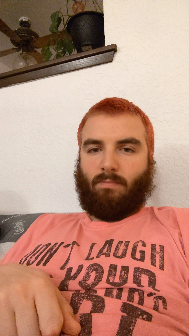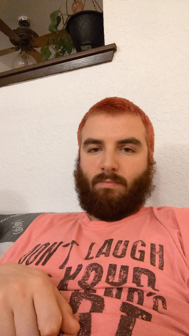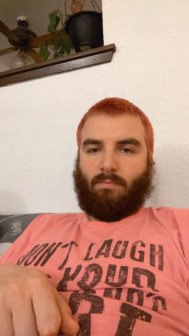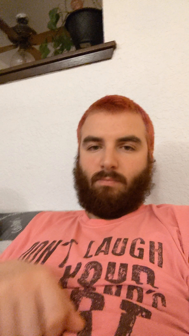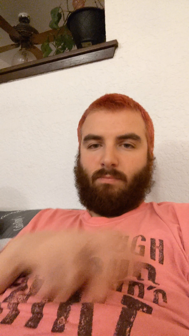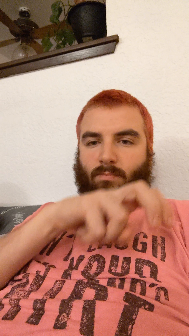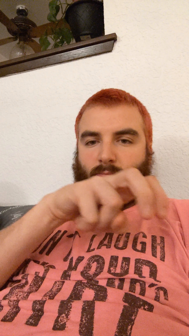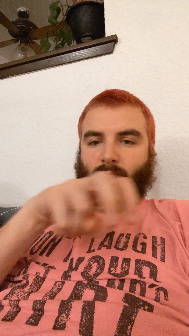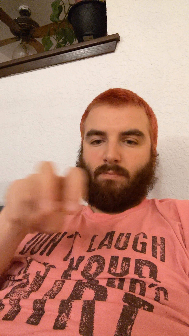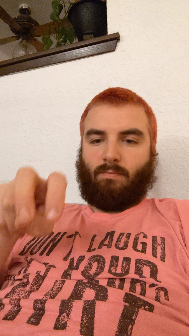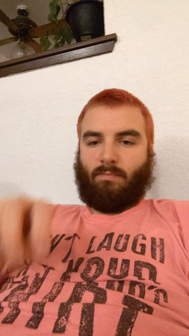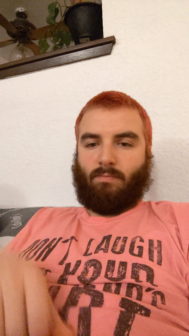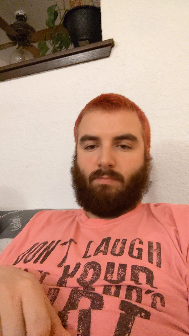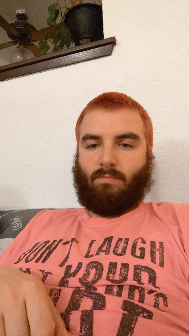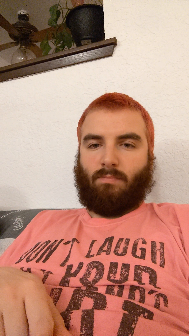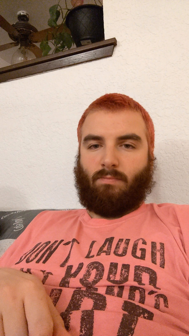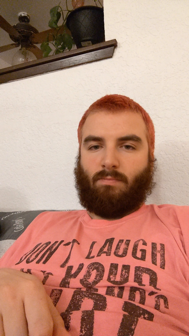couch